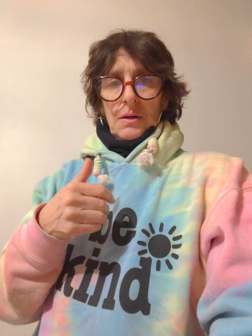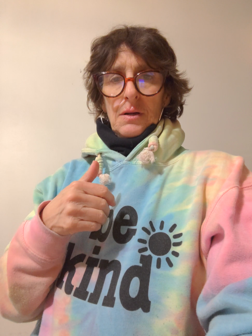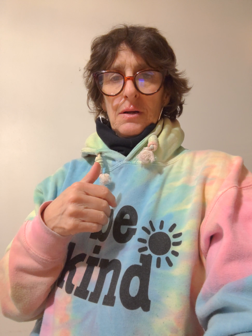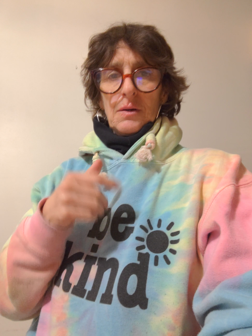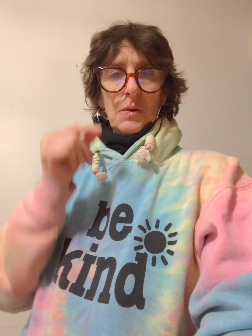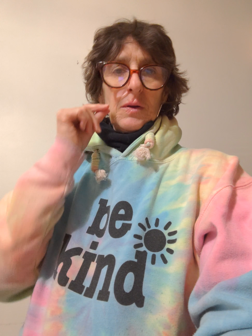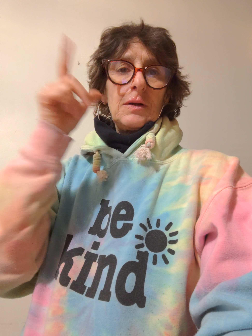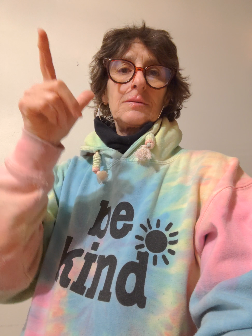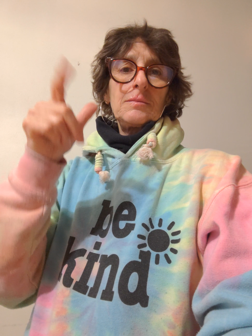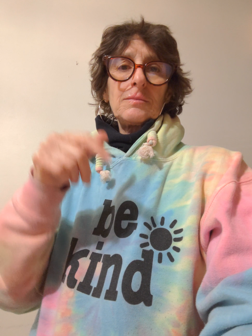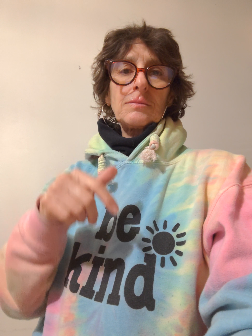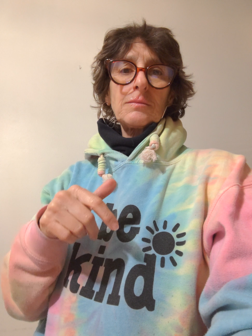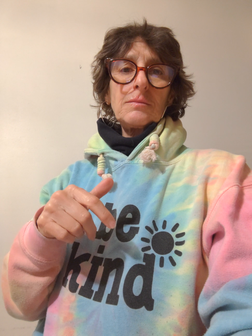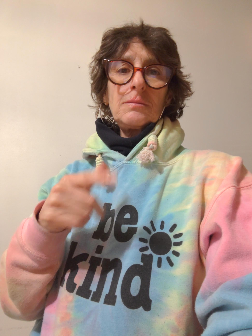awake